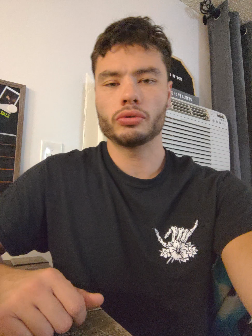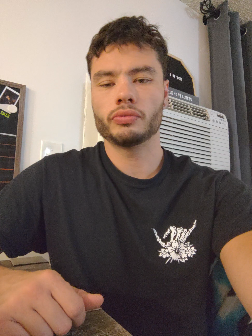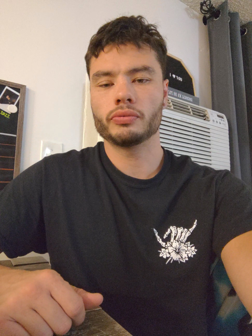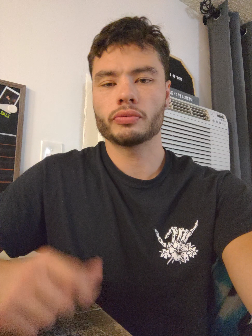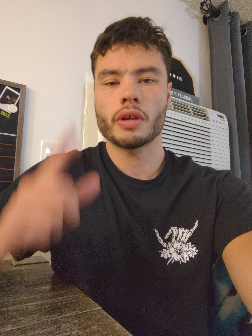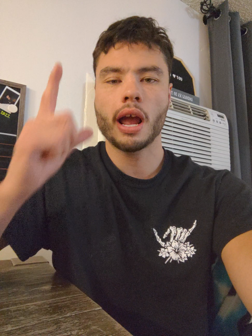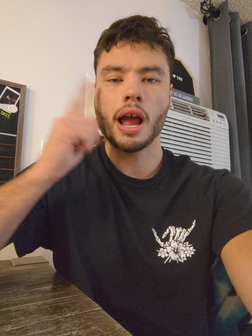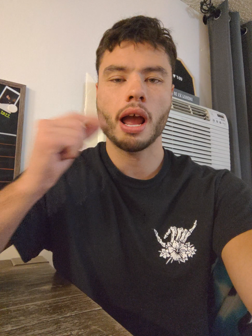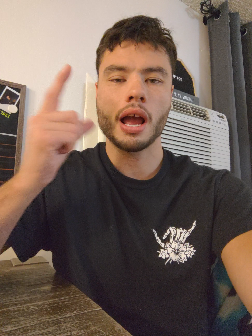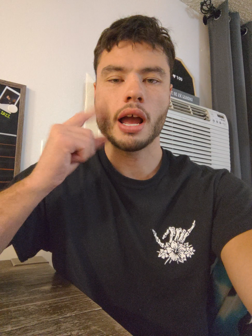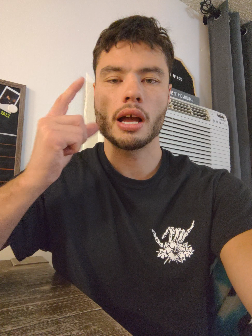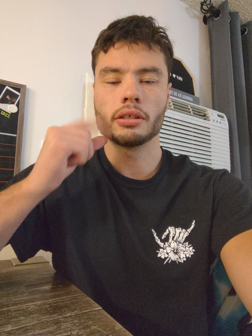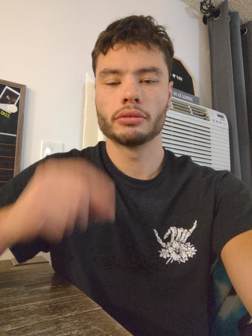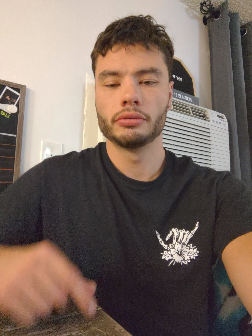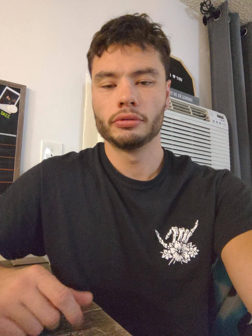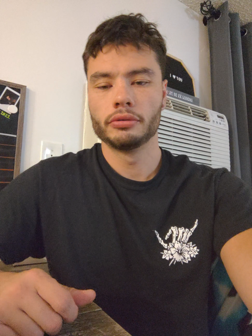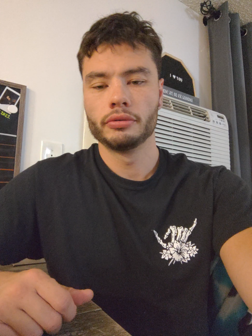cat